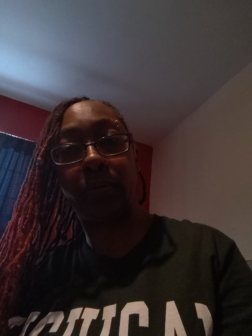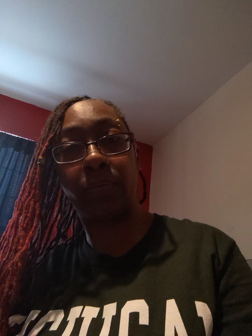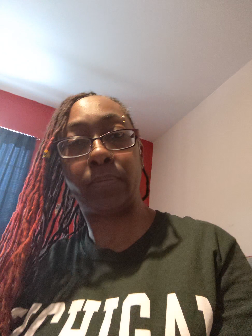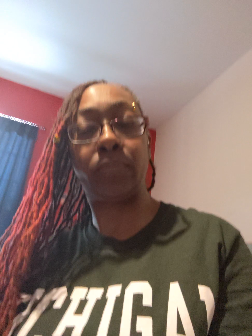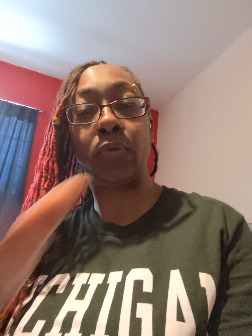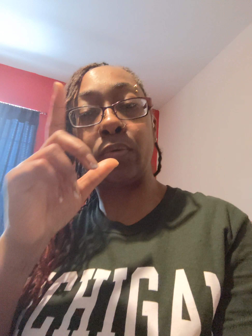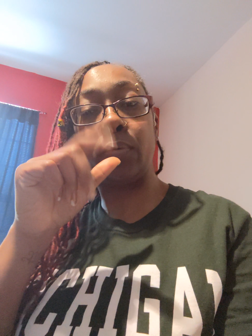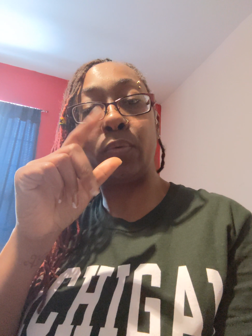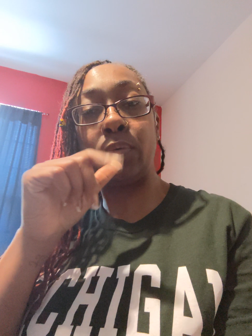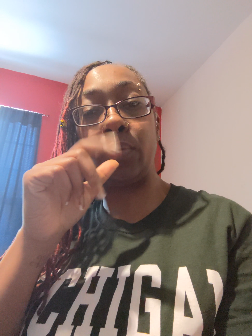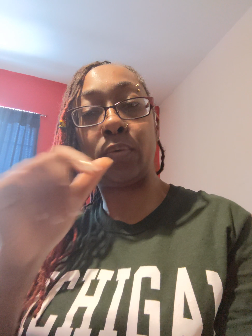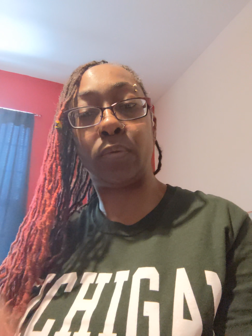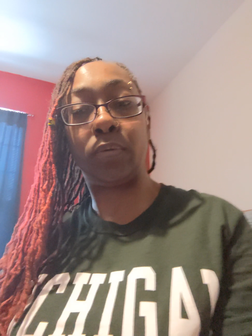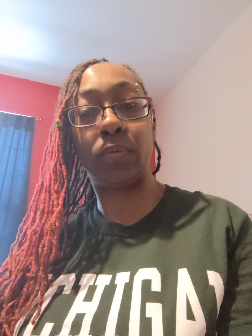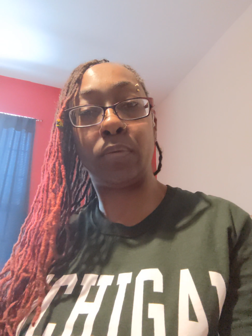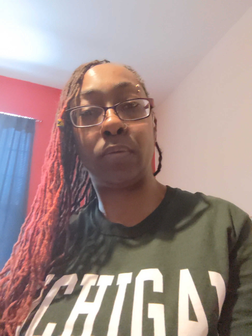who